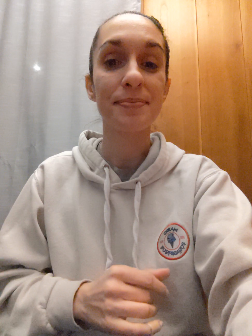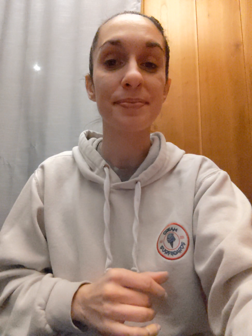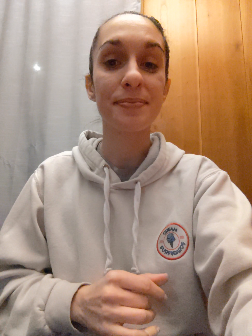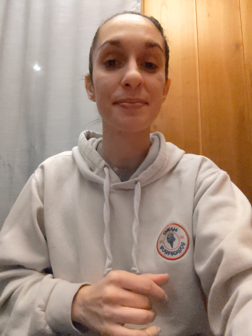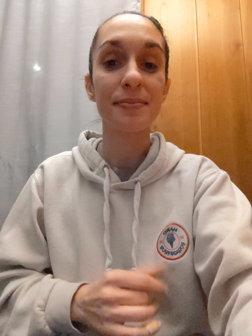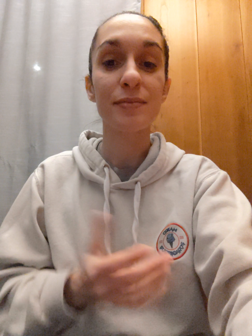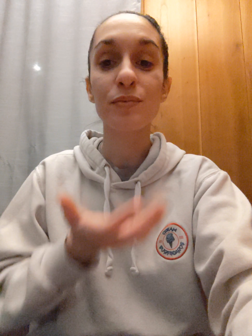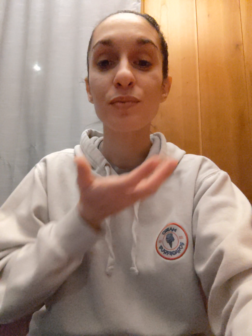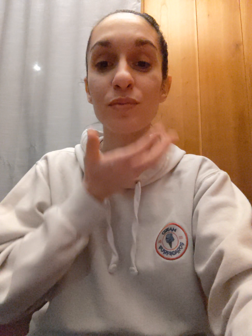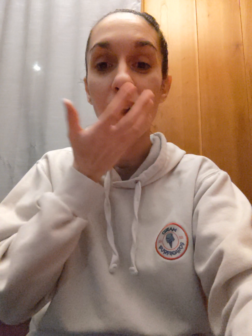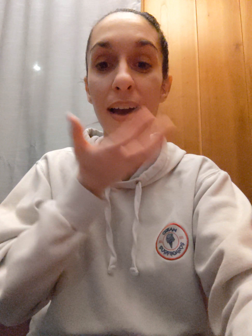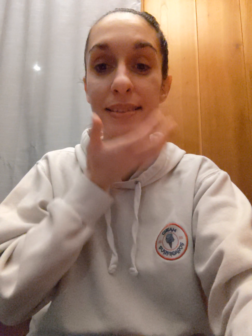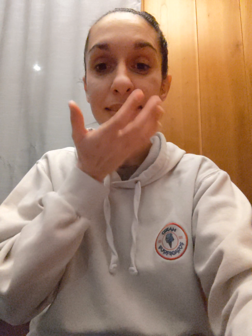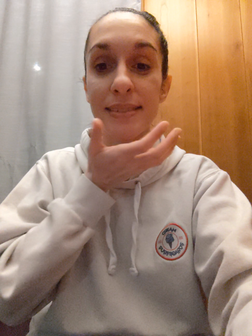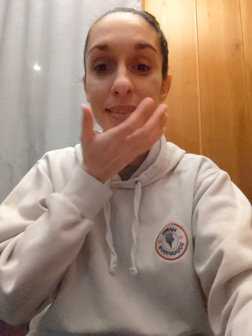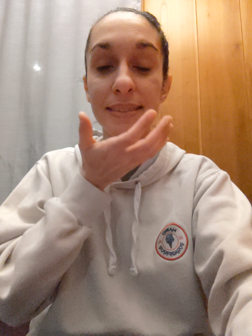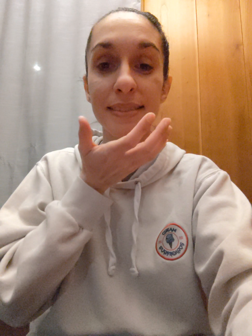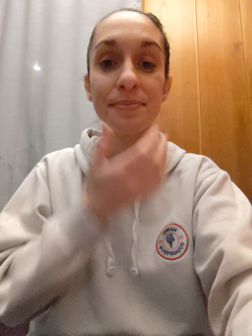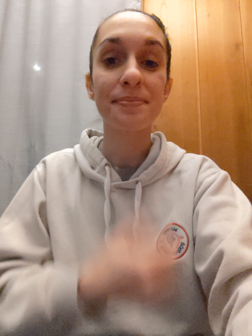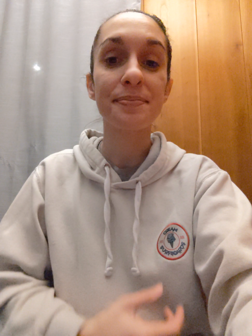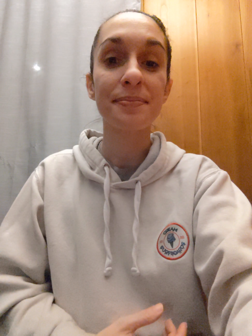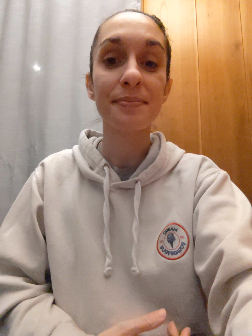grass